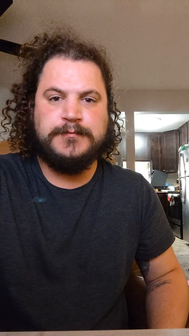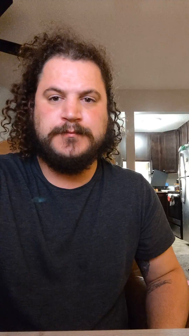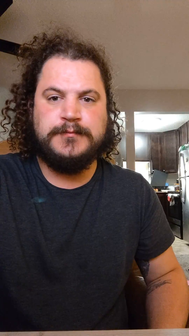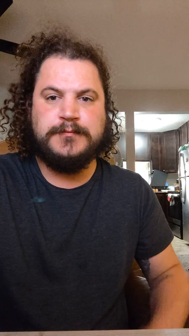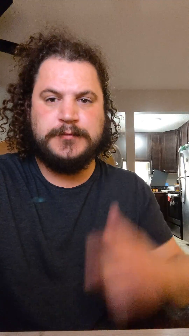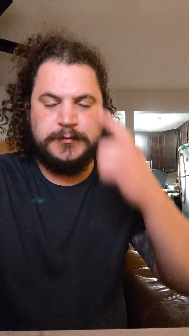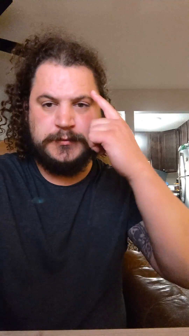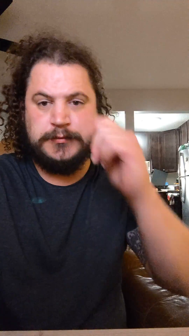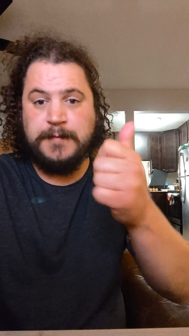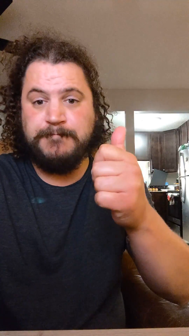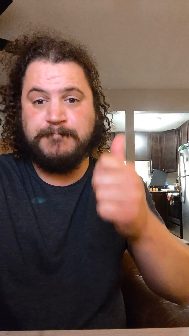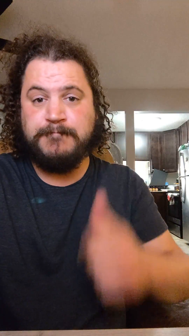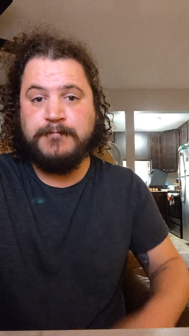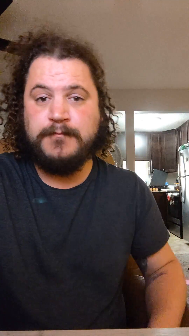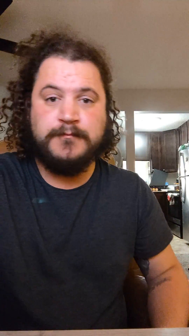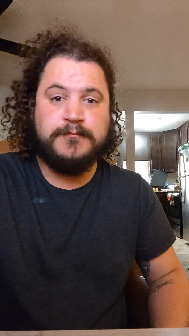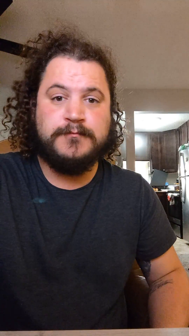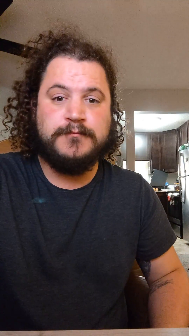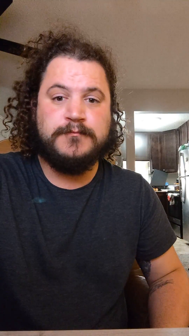dime